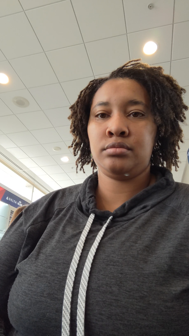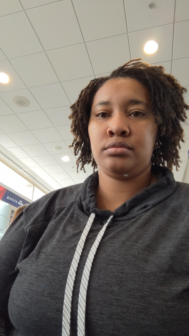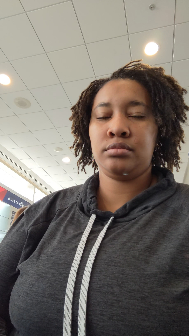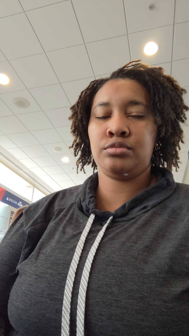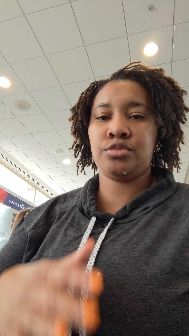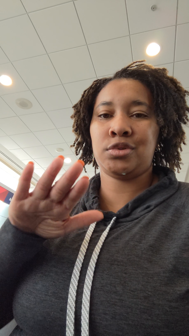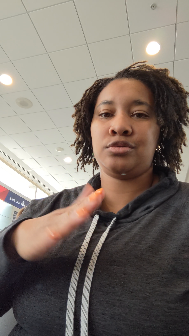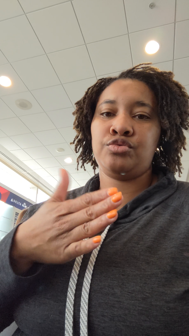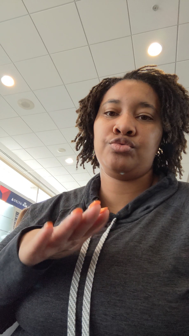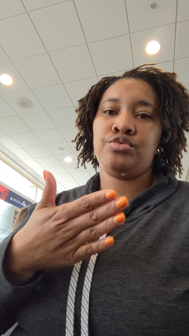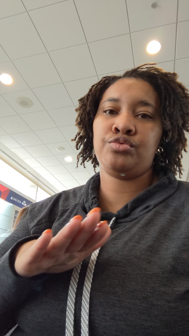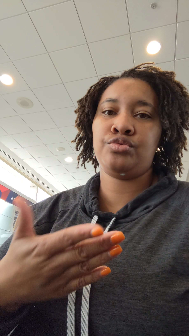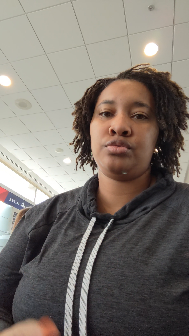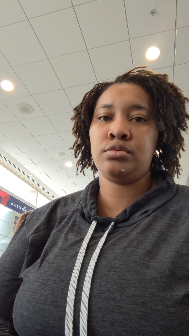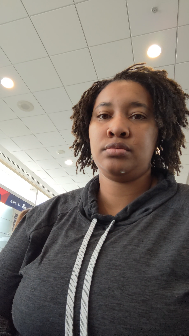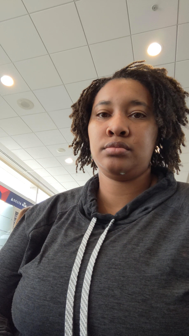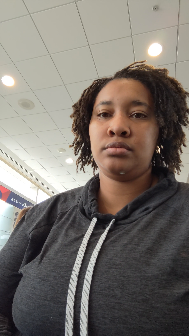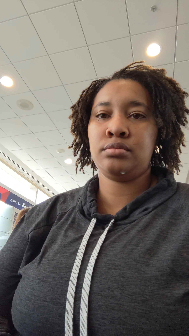kitchen